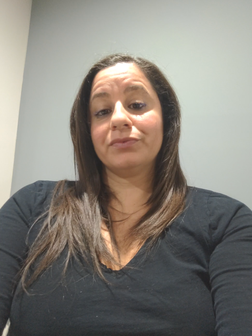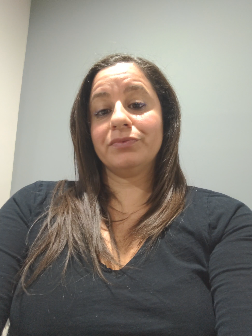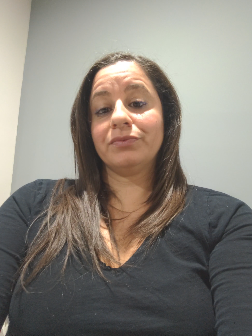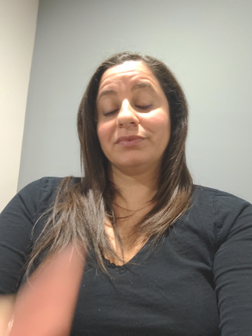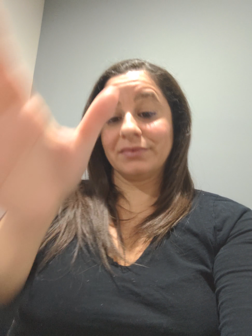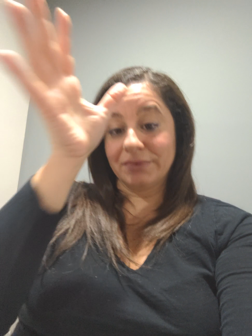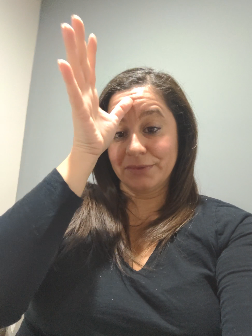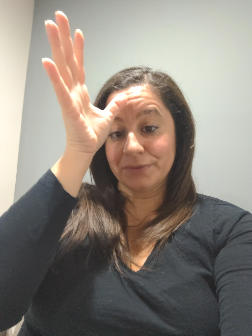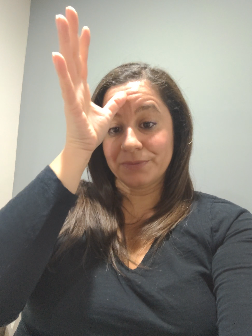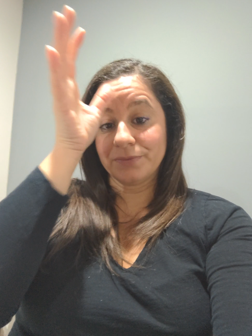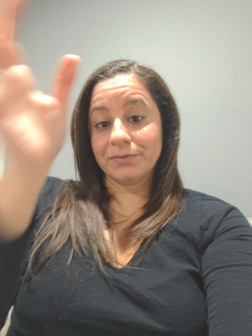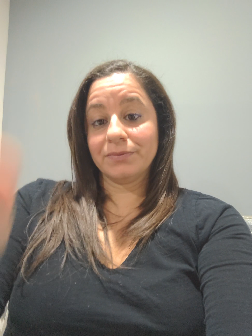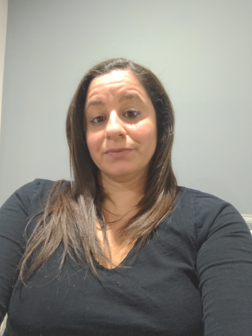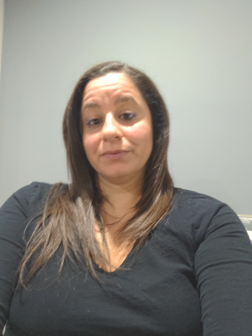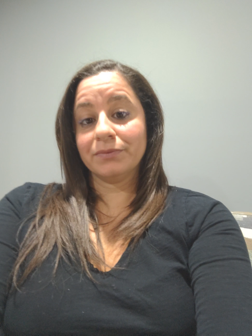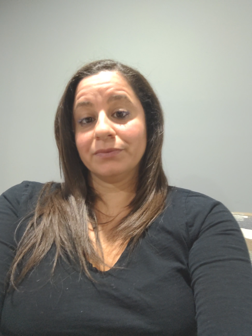dad